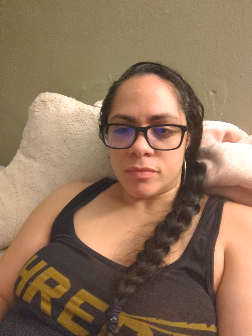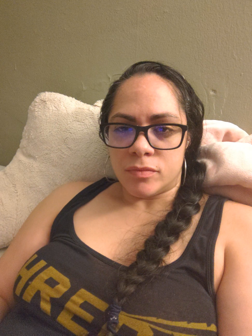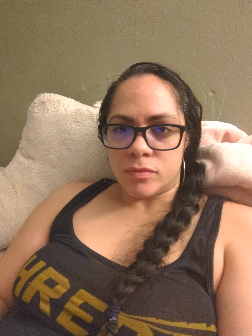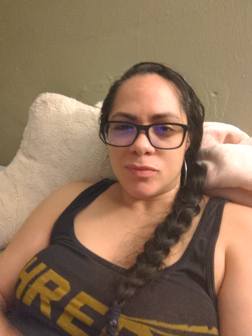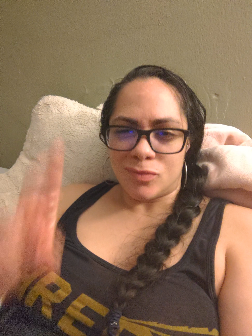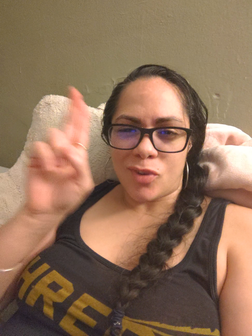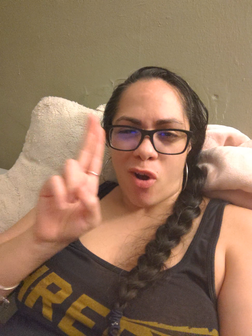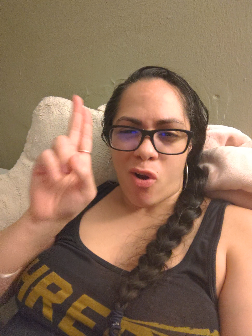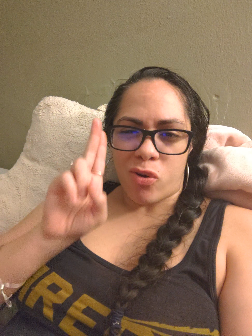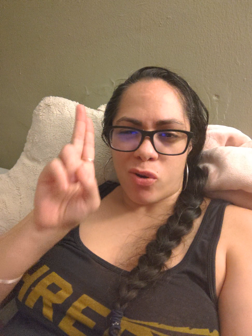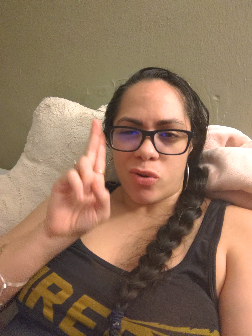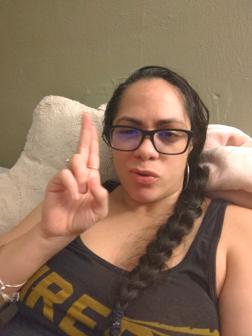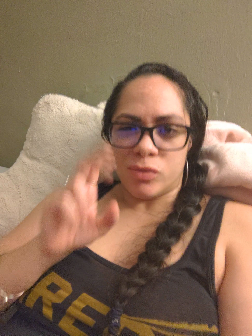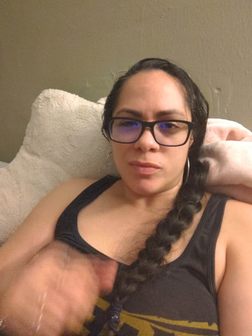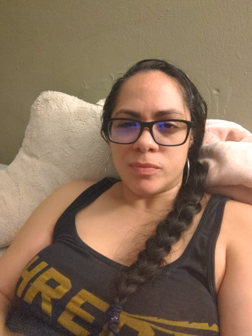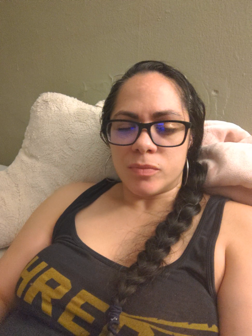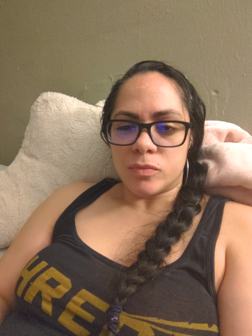uncle